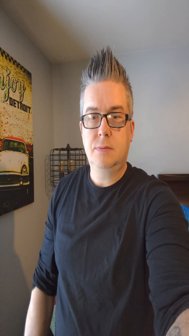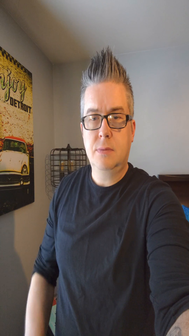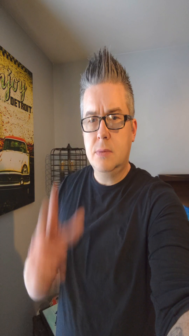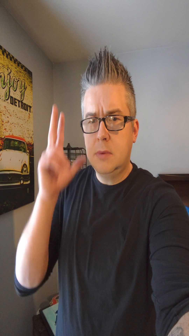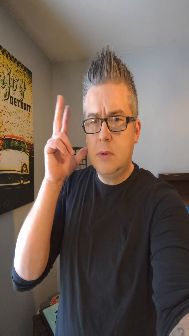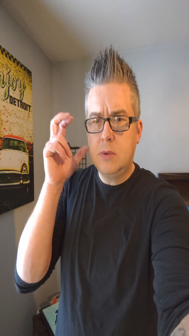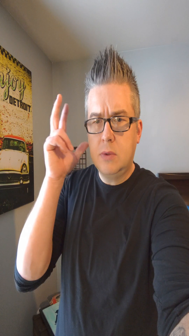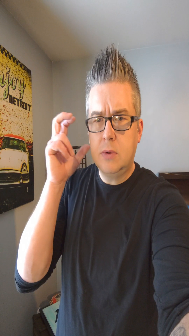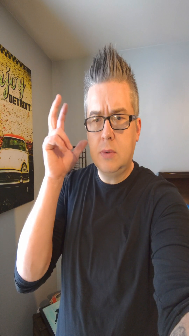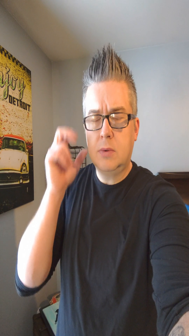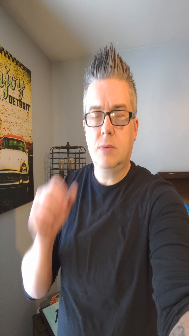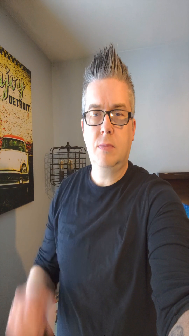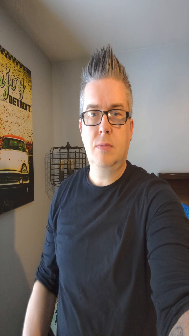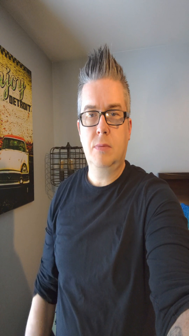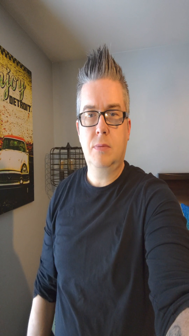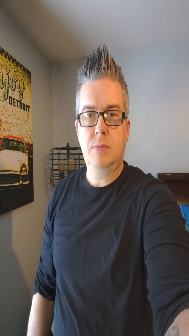hear